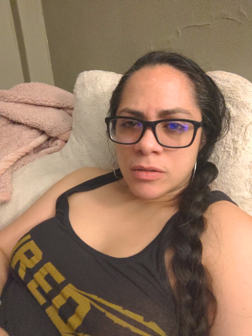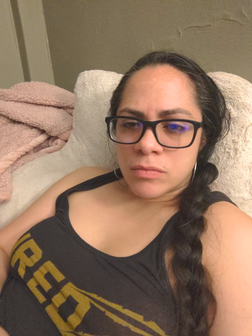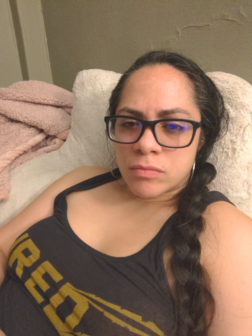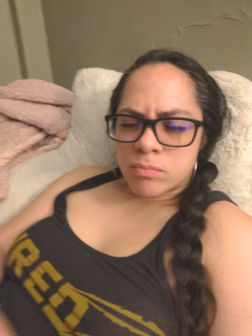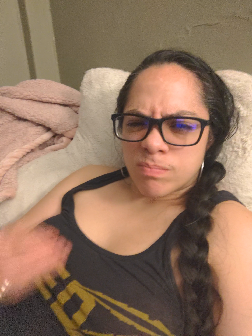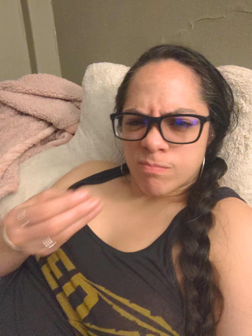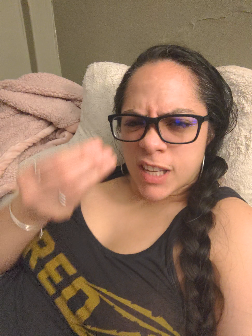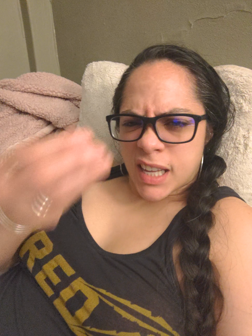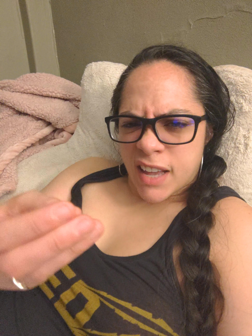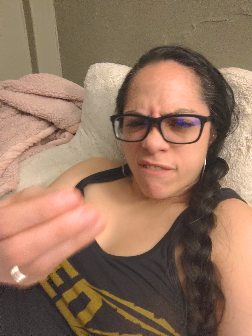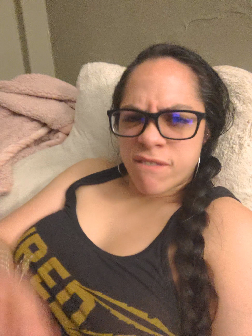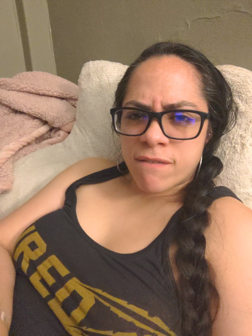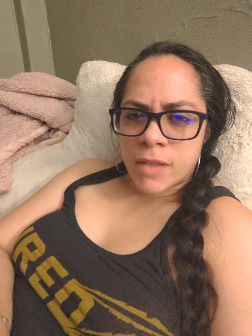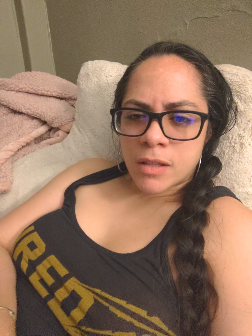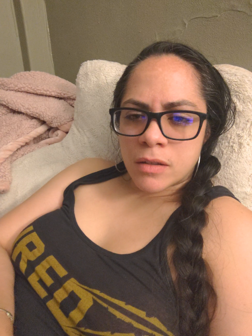give